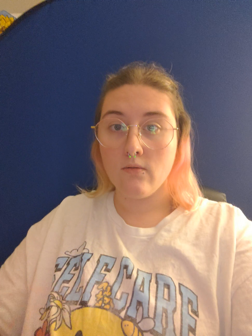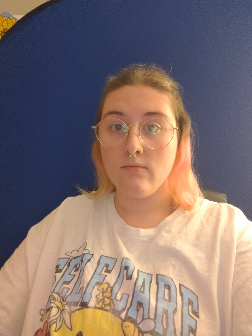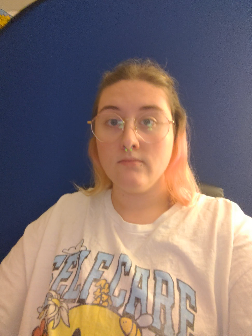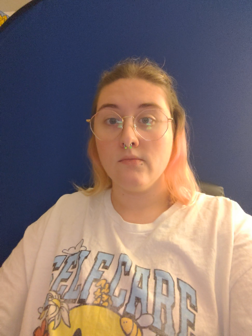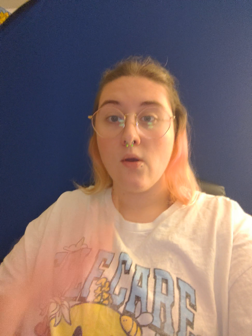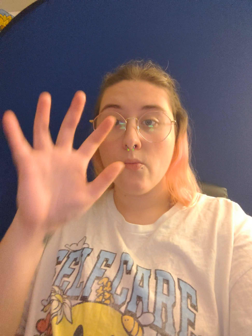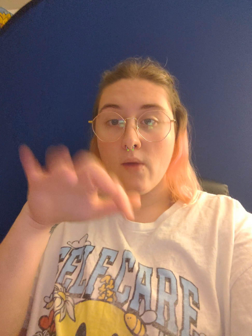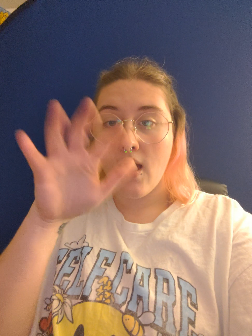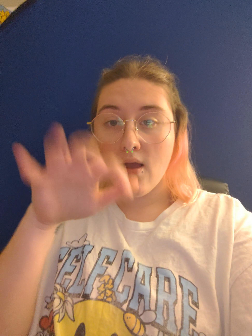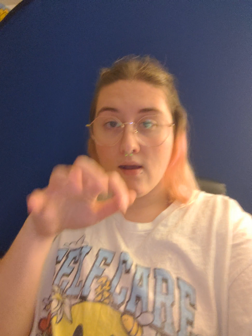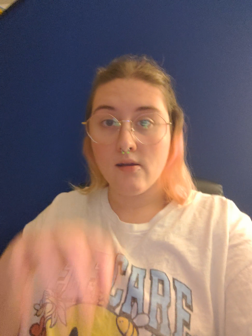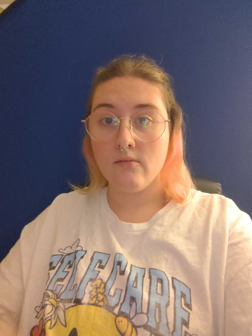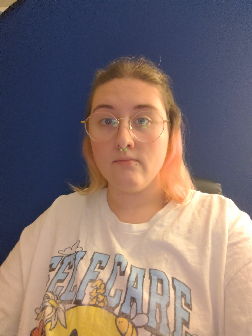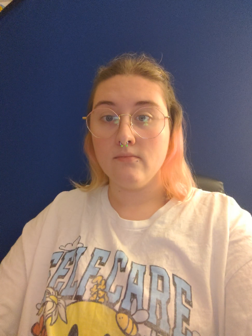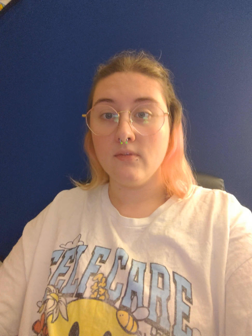rain